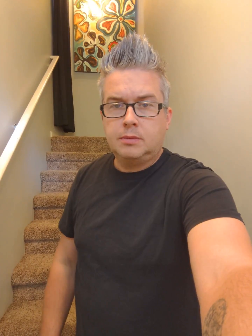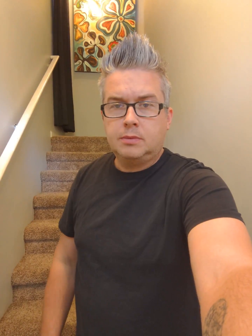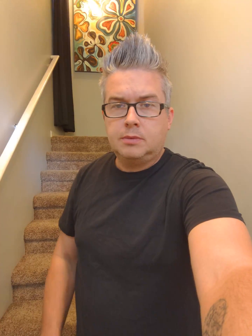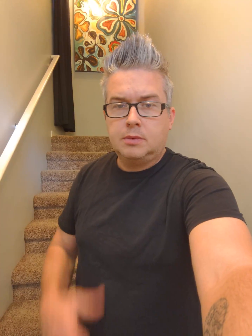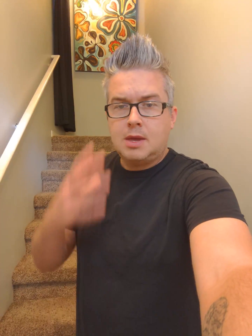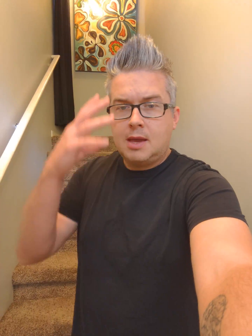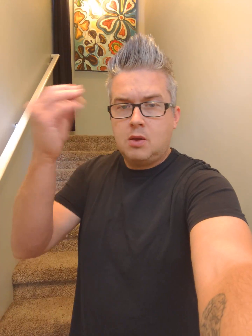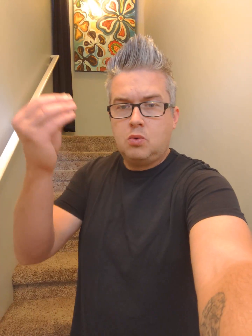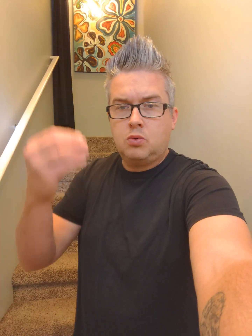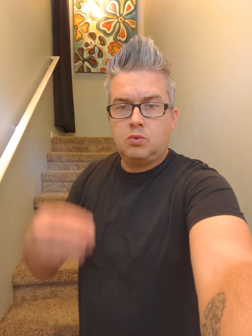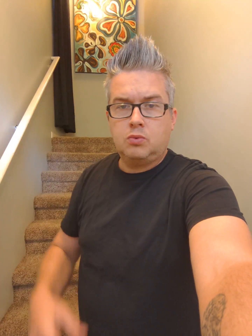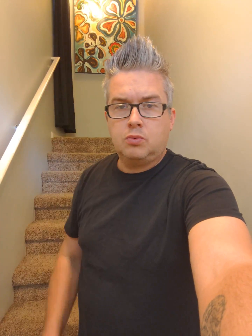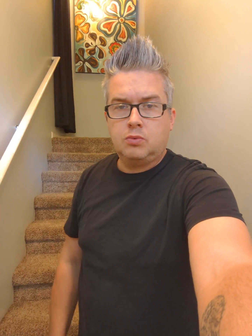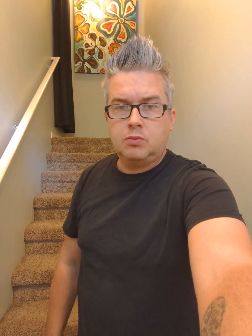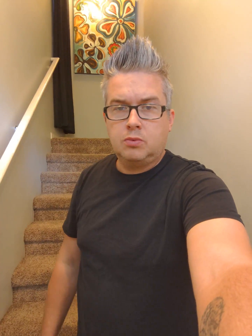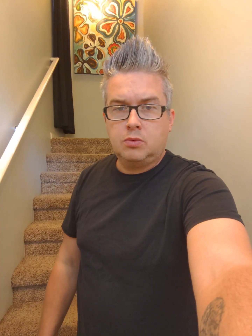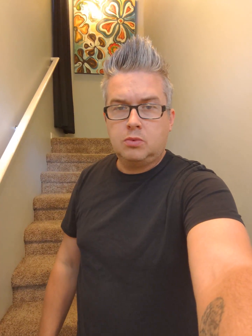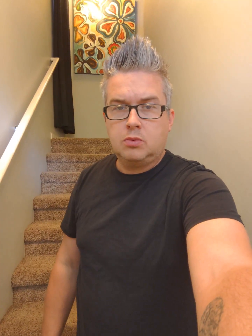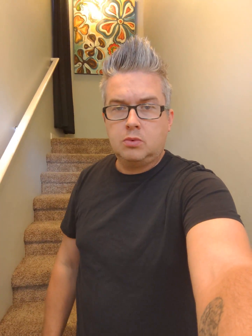got to